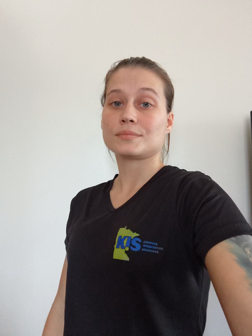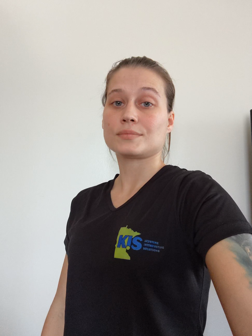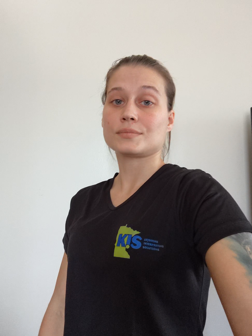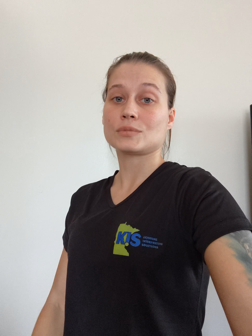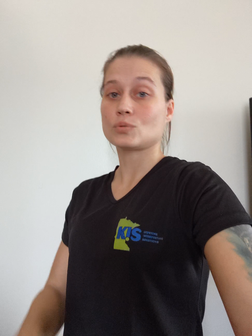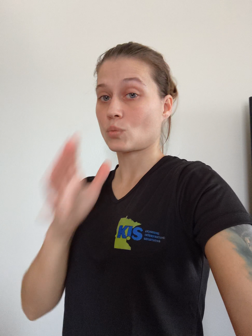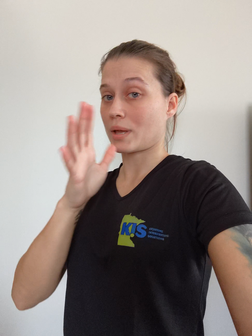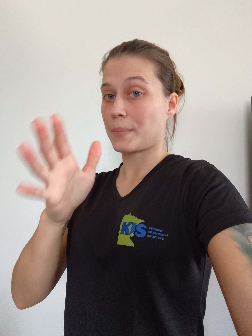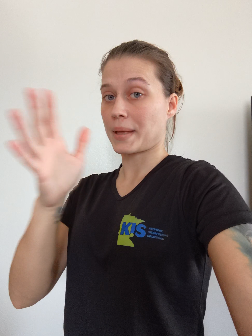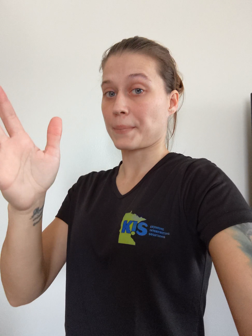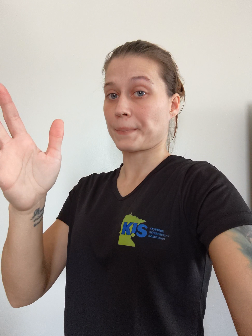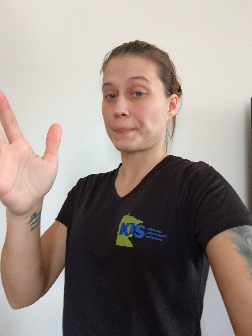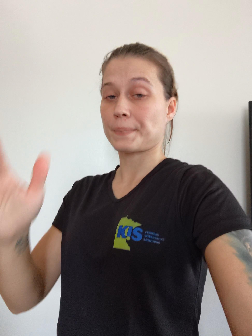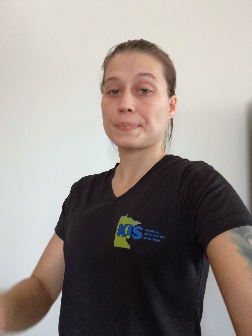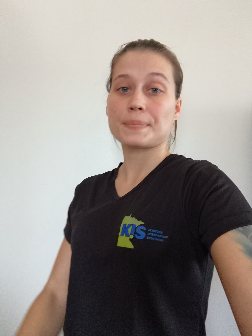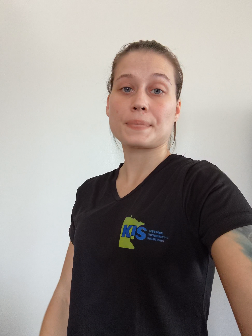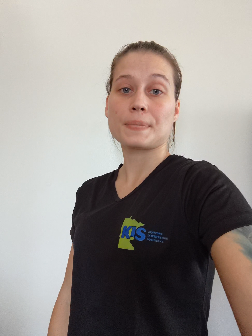grandma